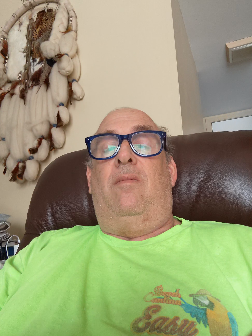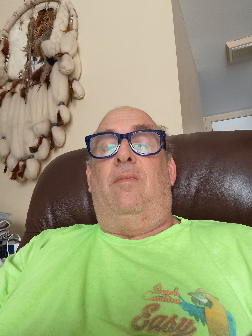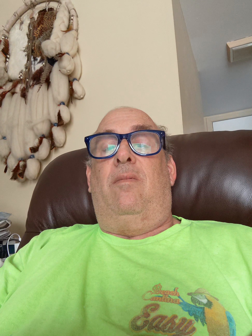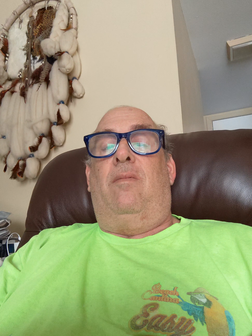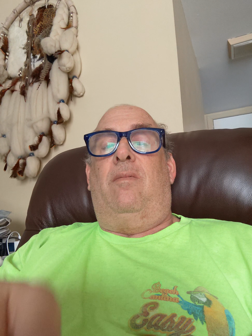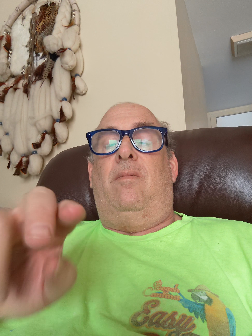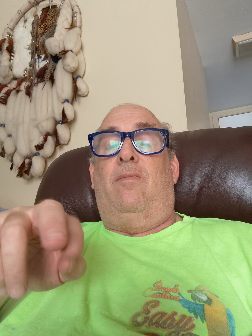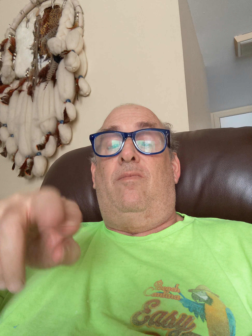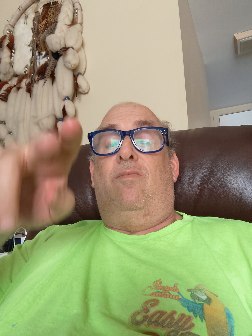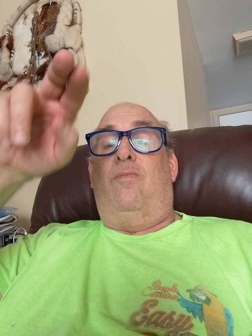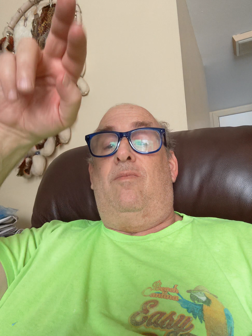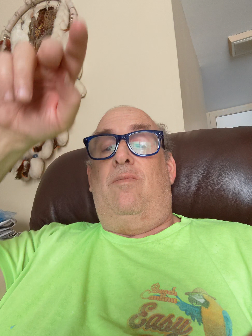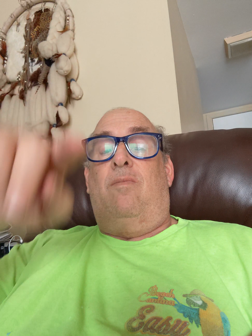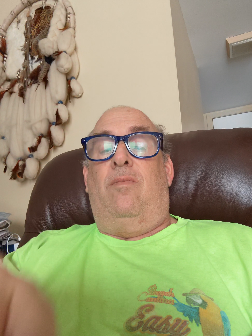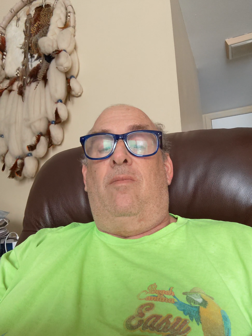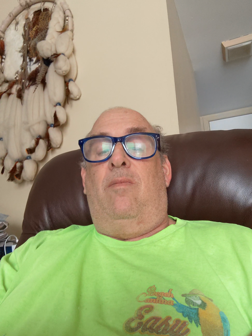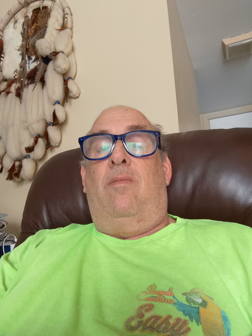stairs